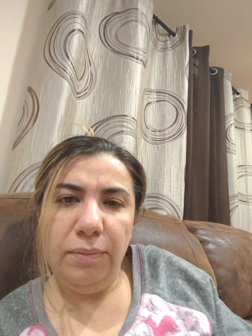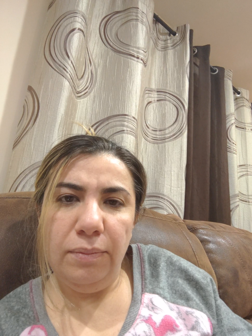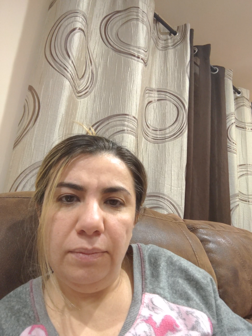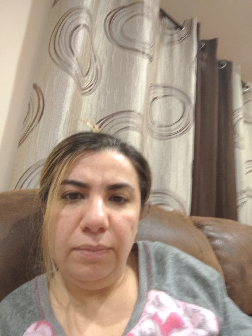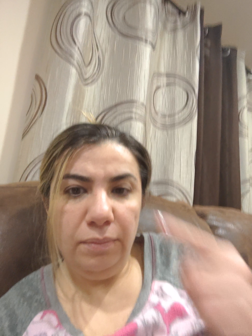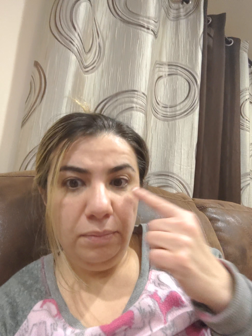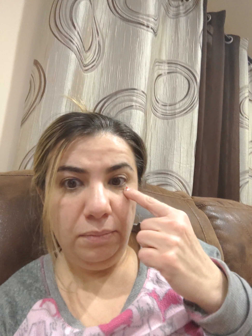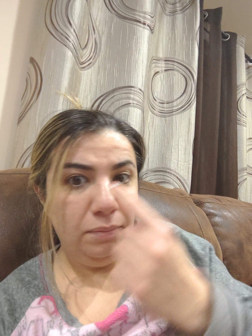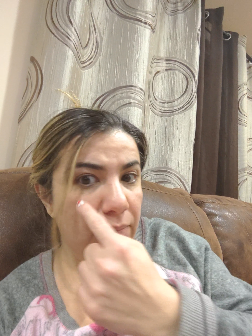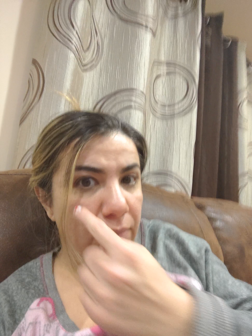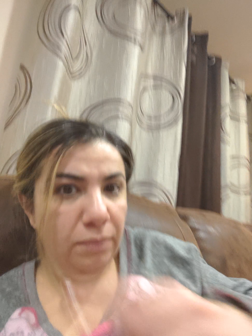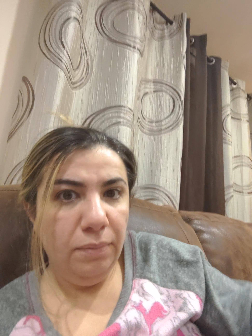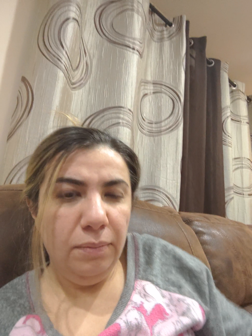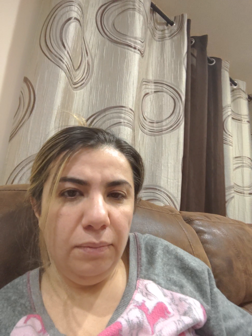eye